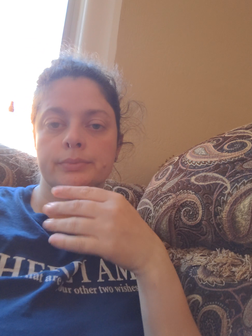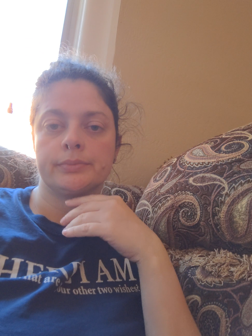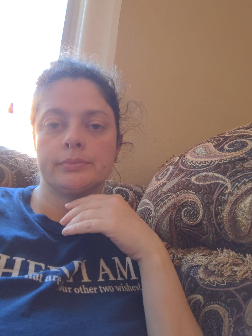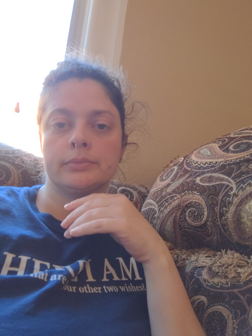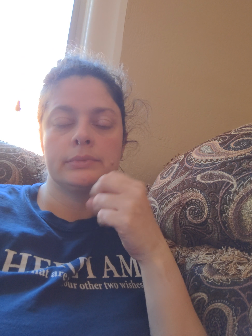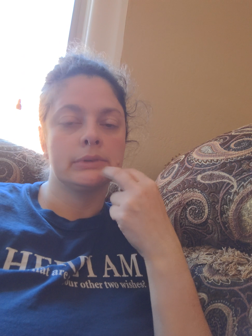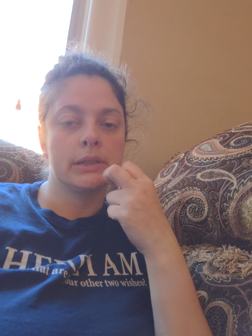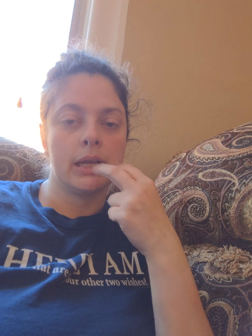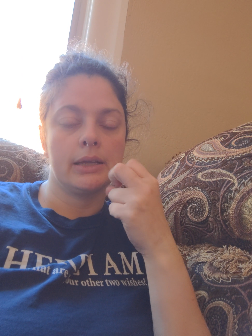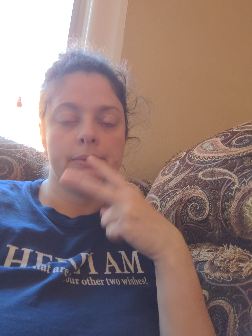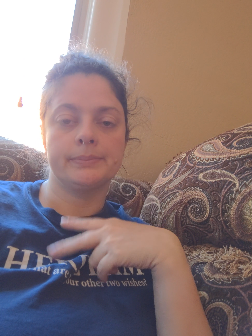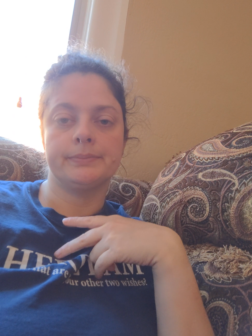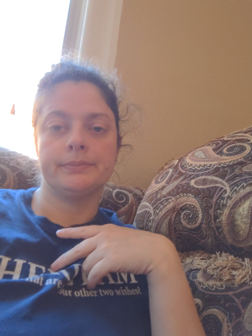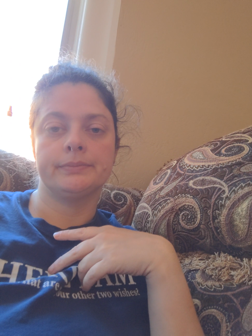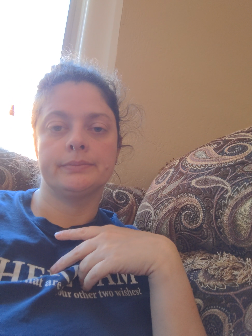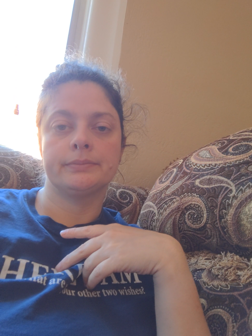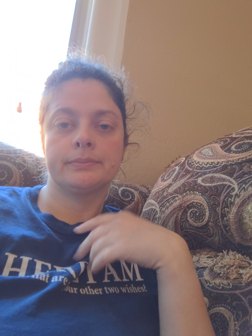snack